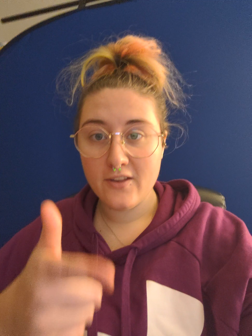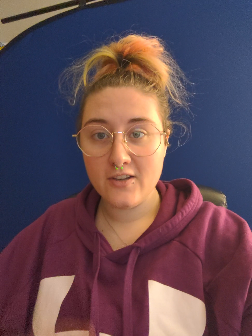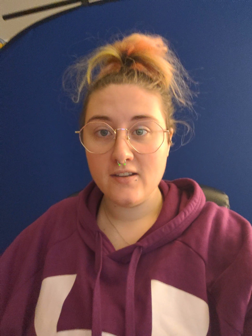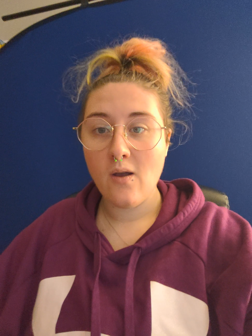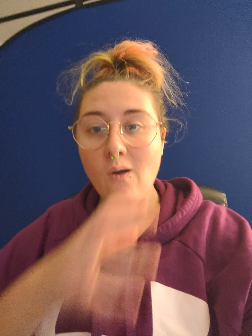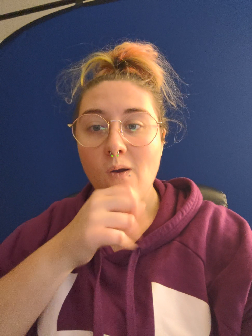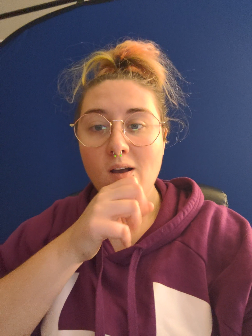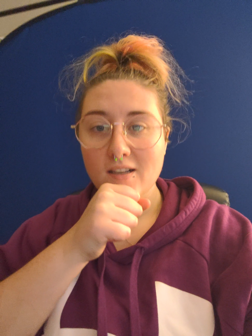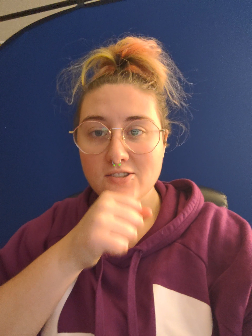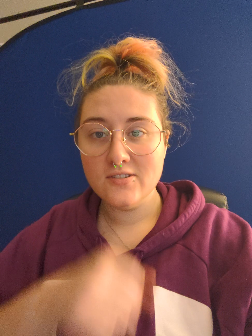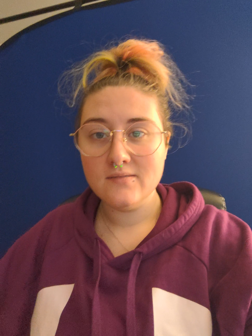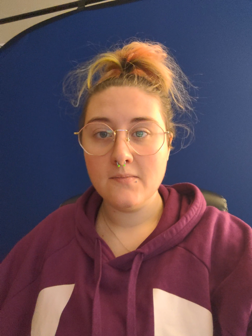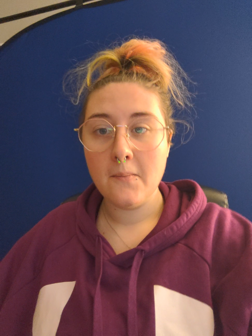orange